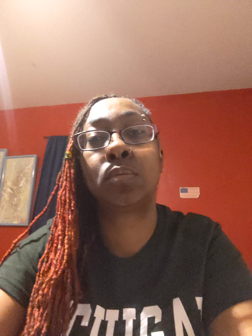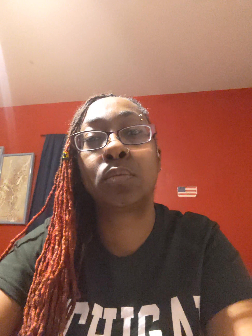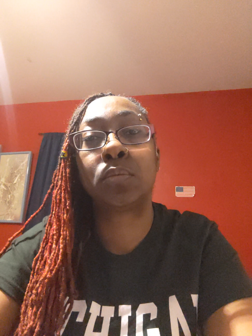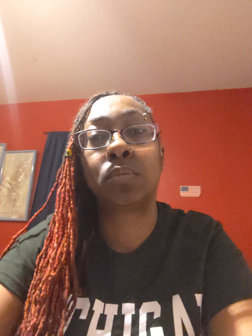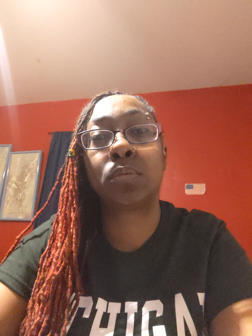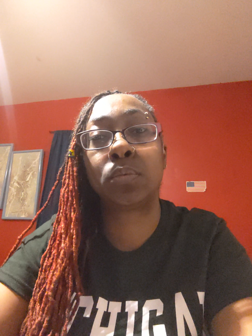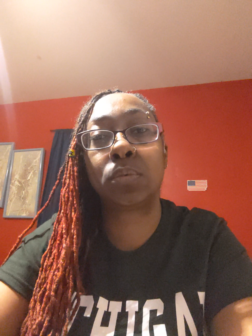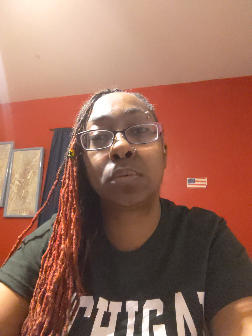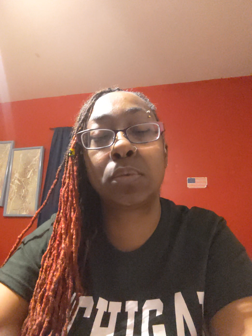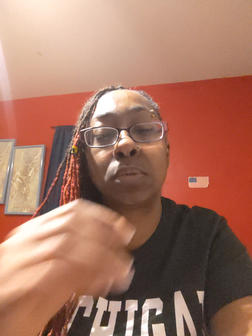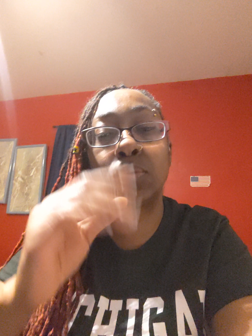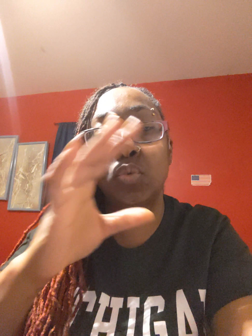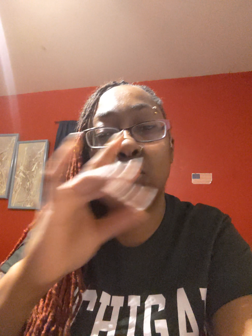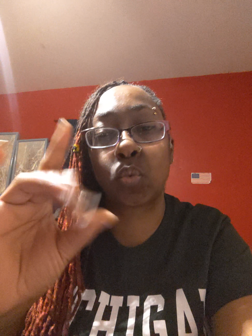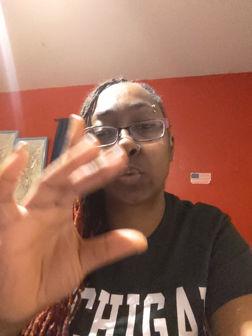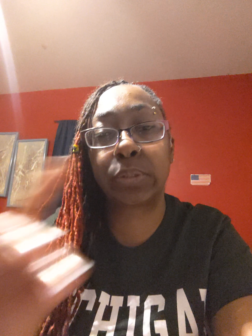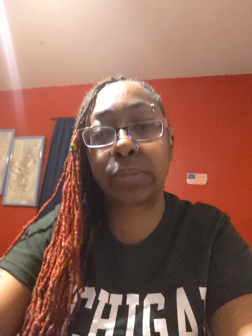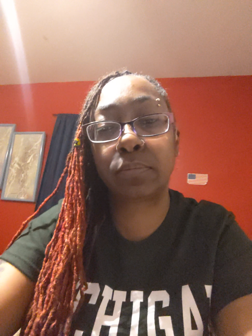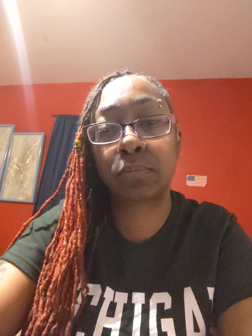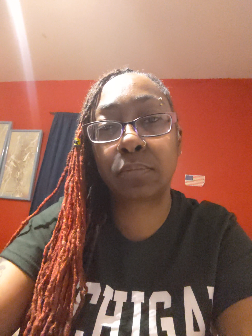story